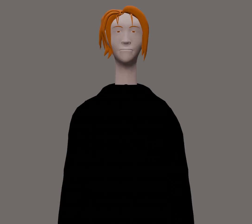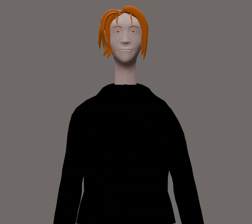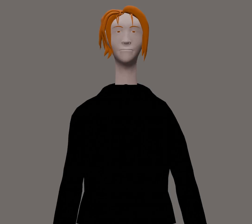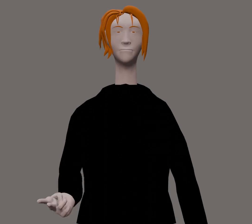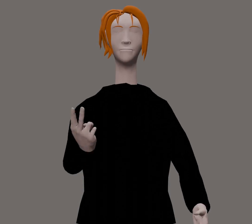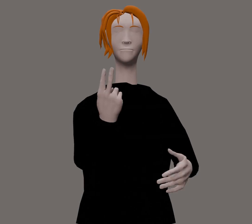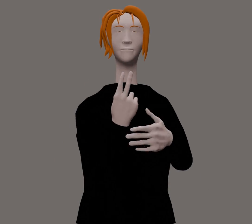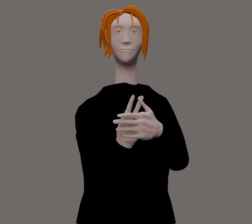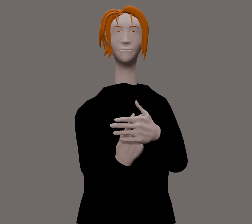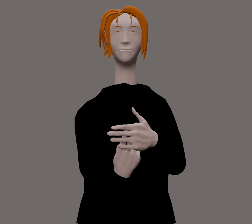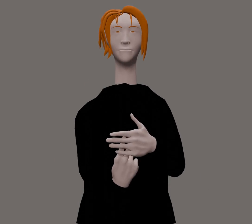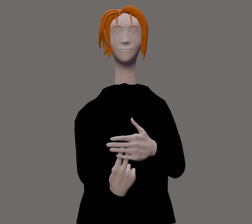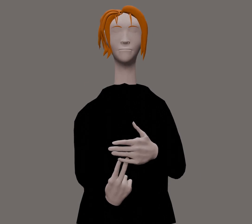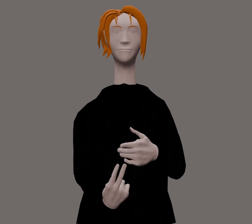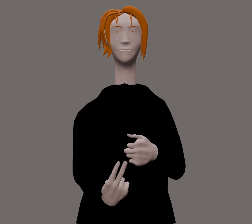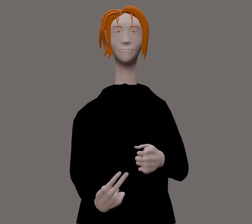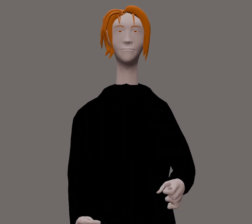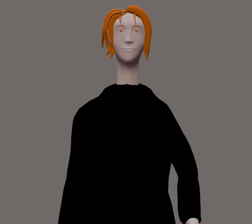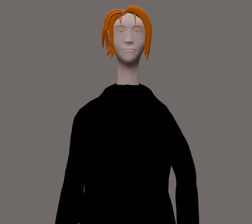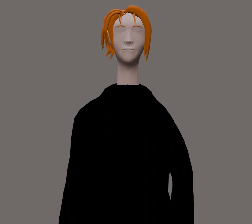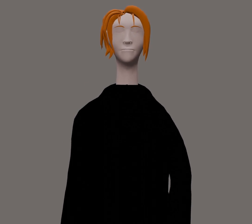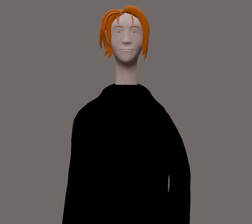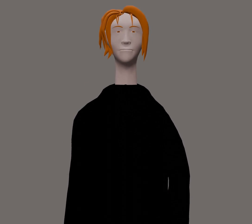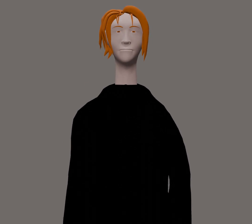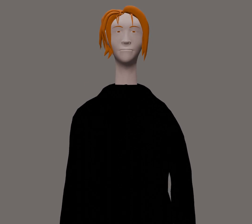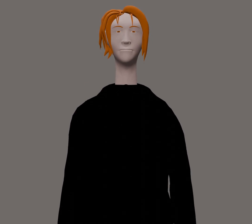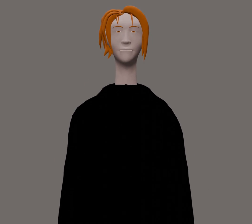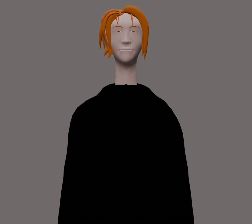Both